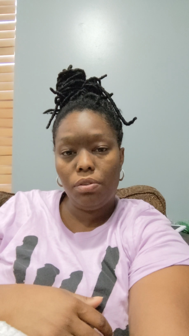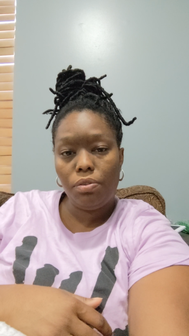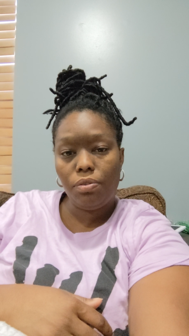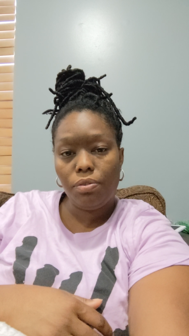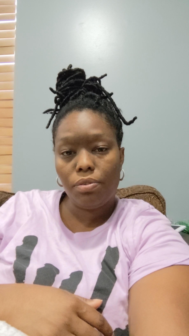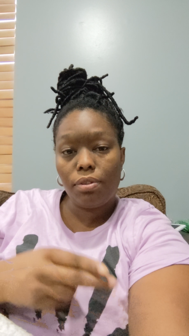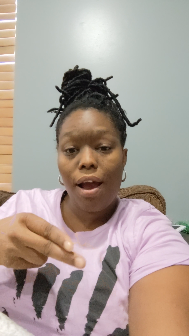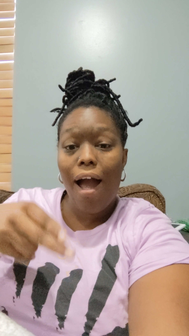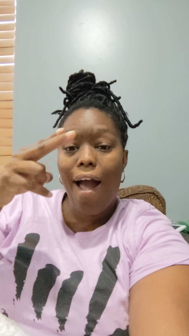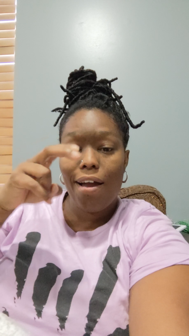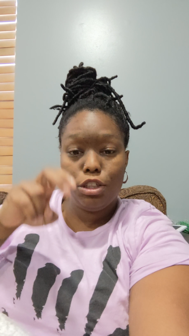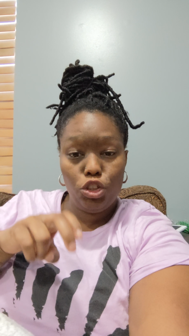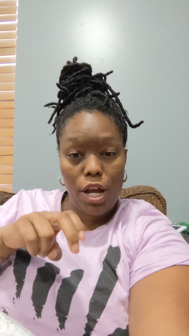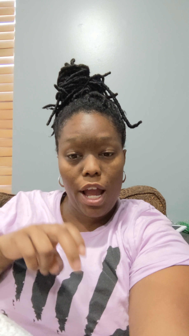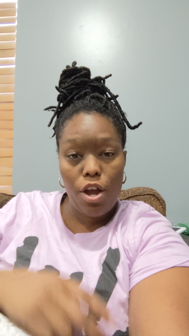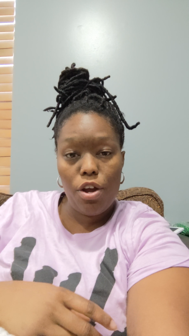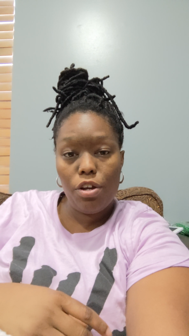high chair